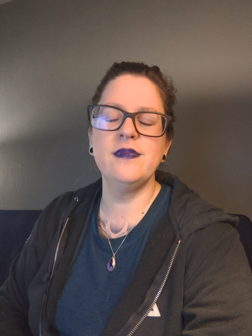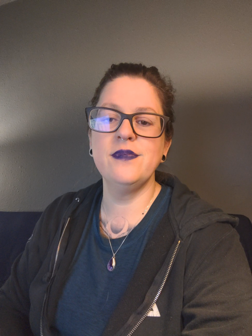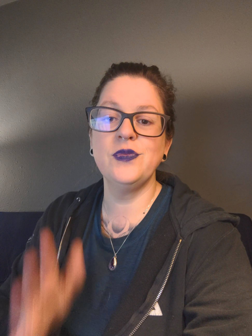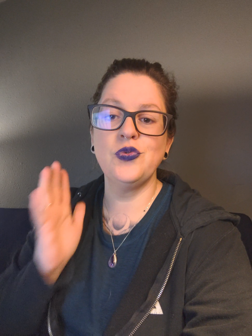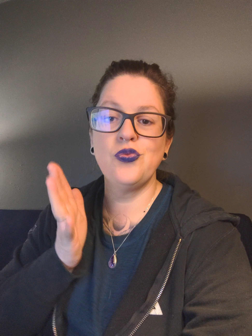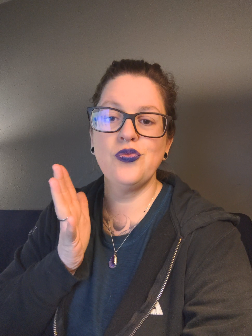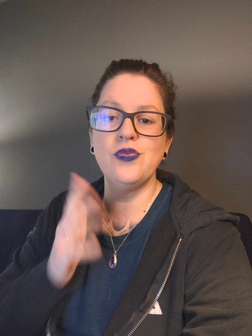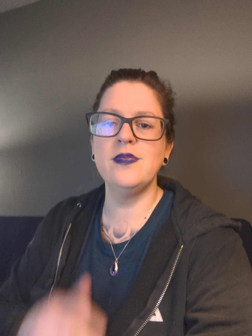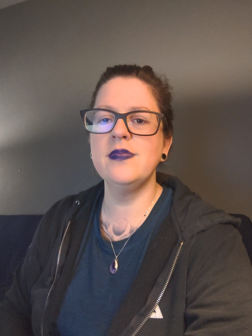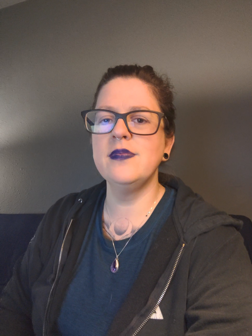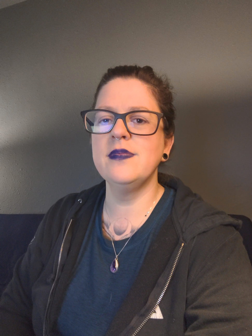talk